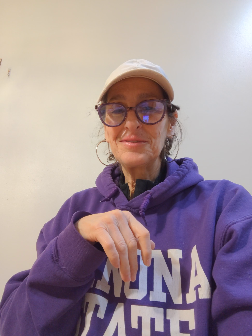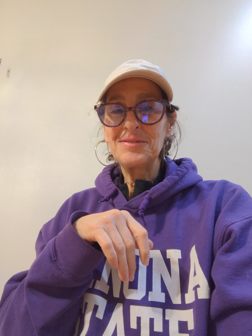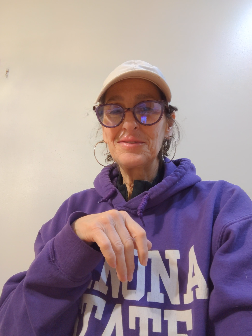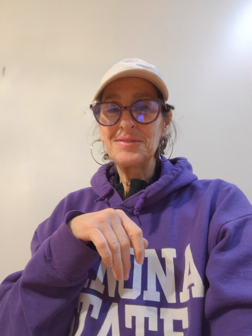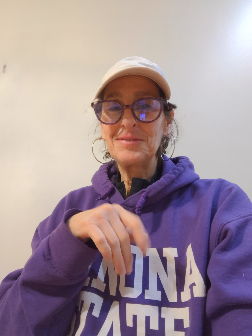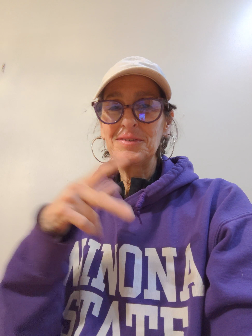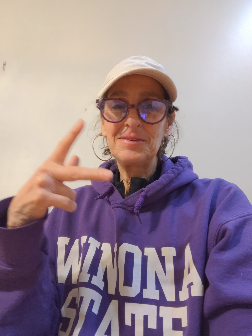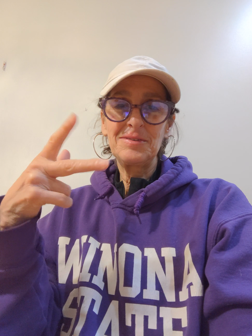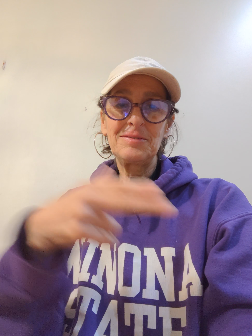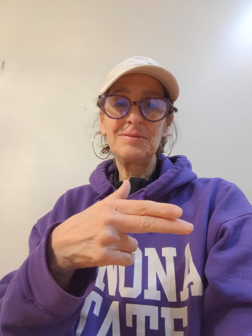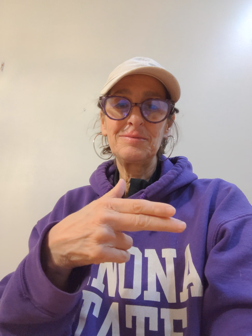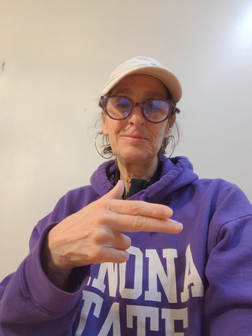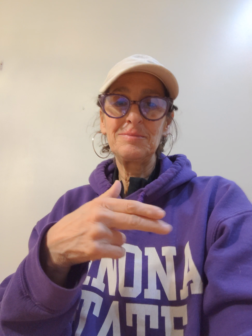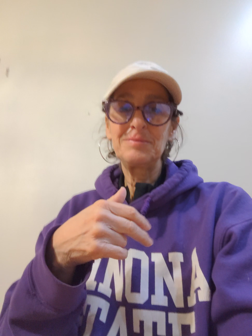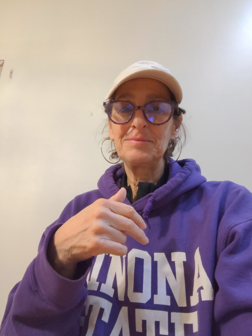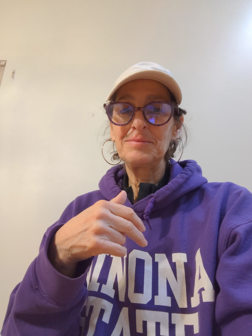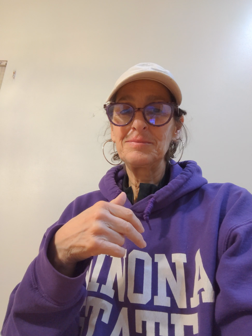cut